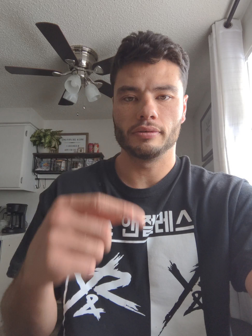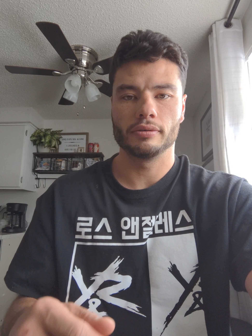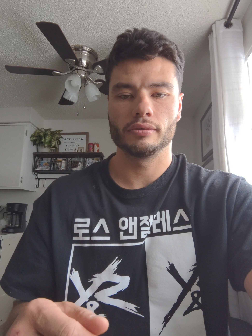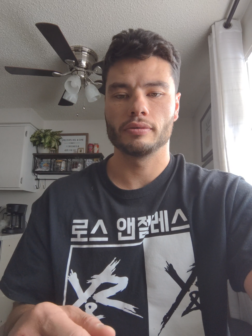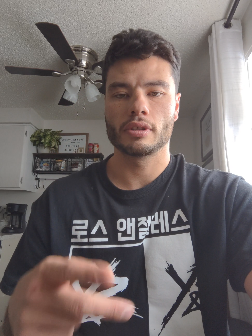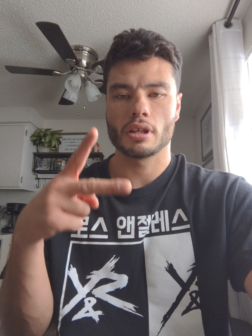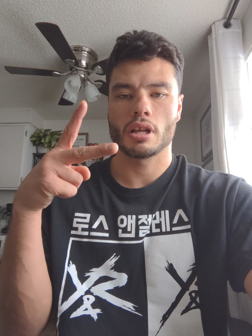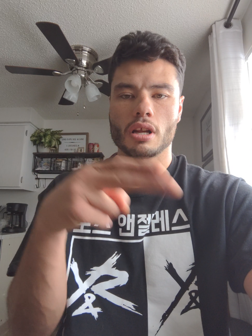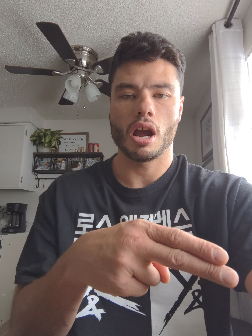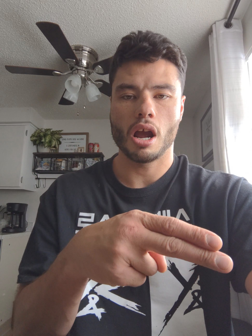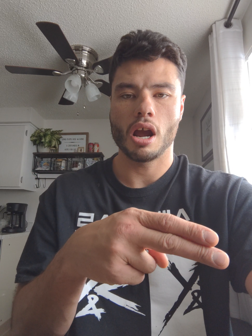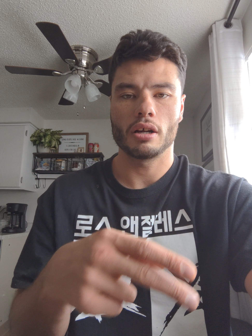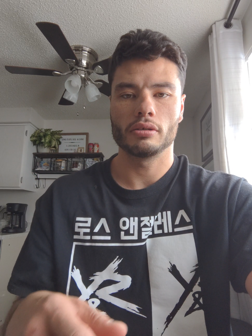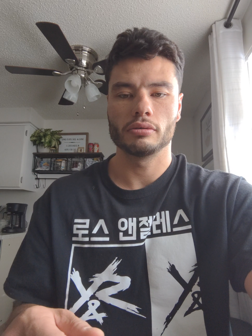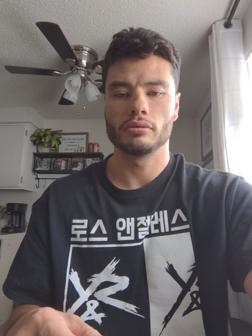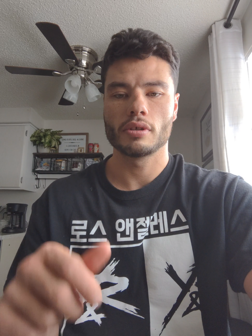cut